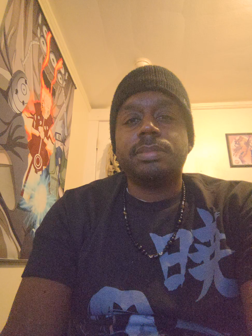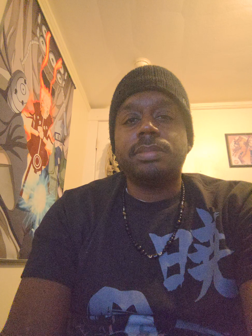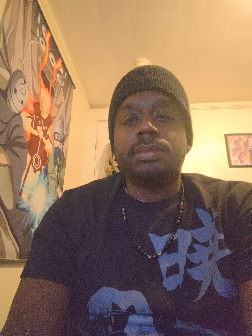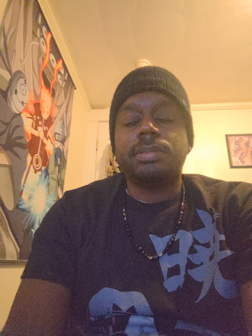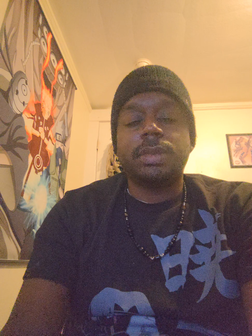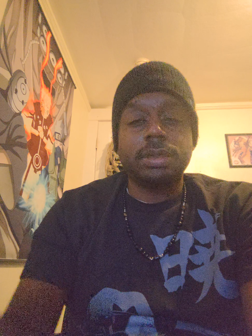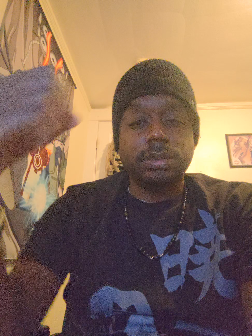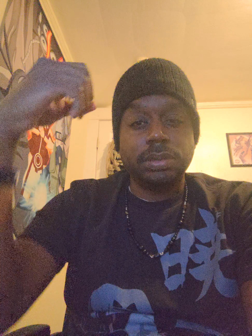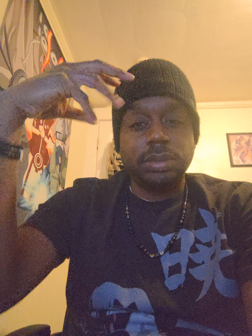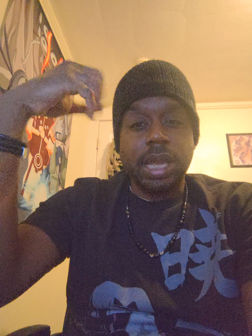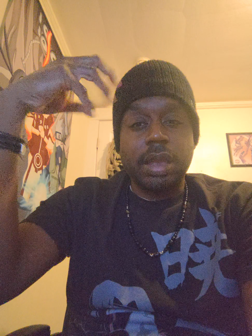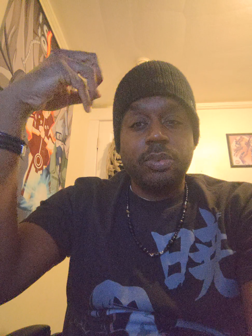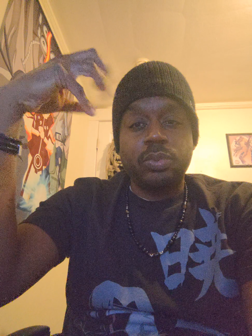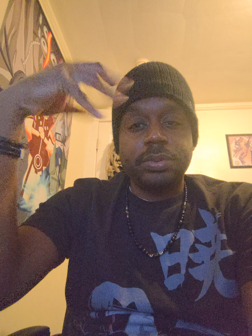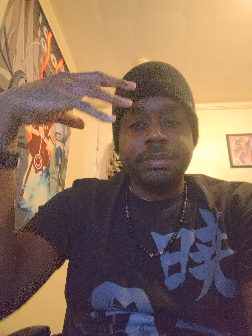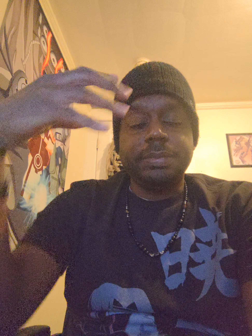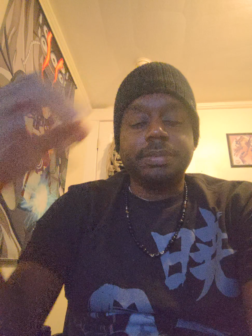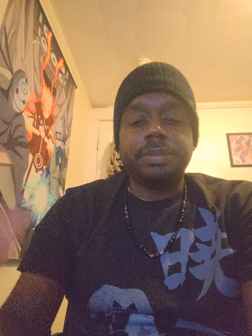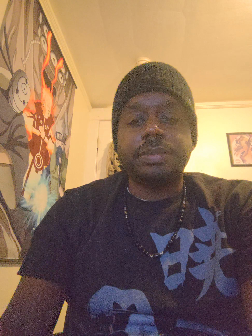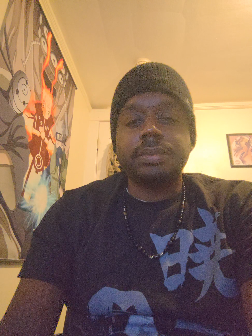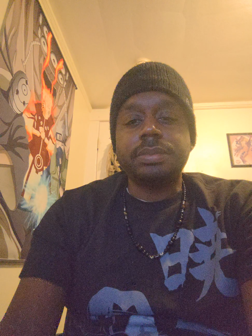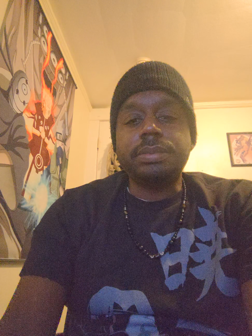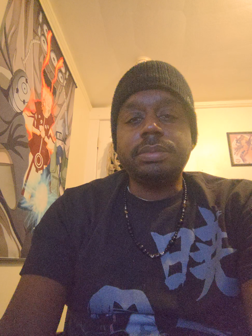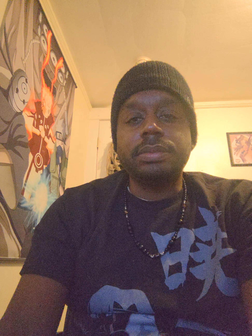shower